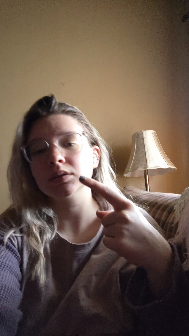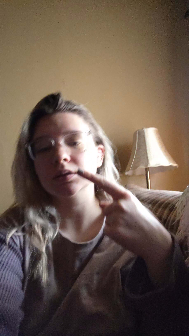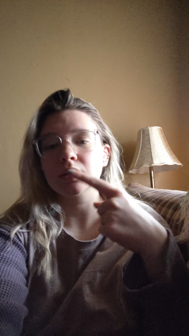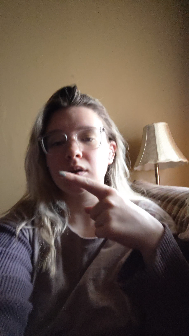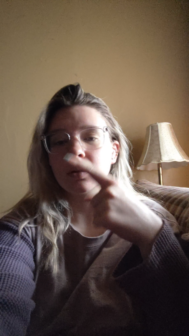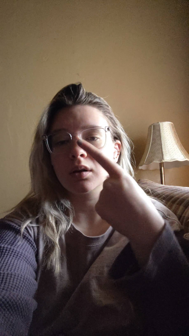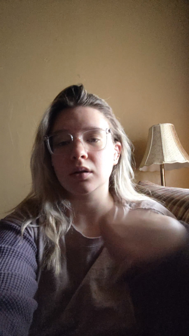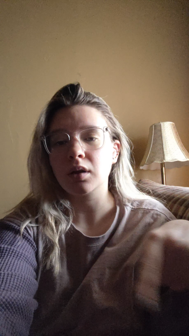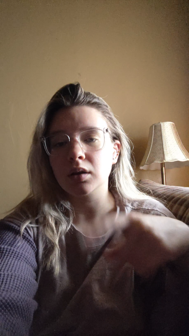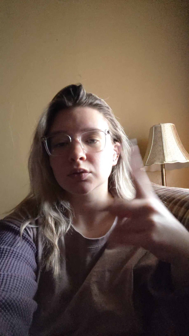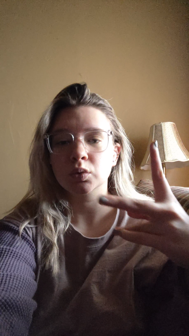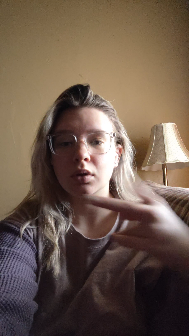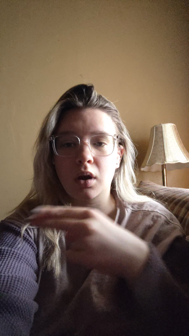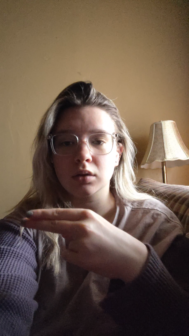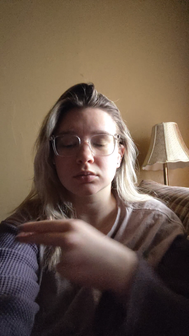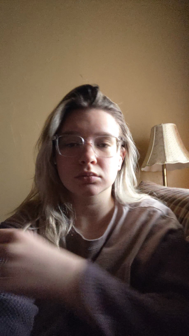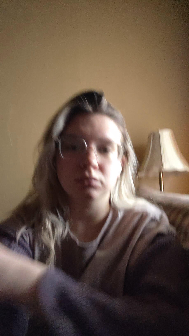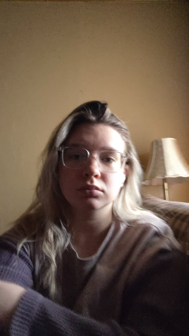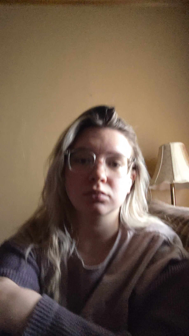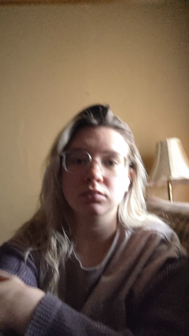cut